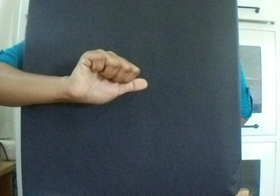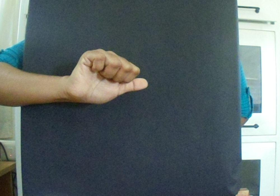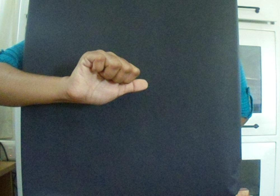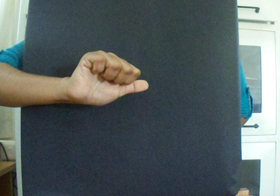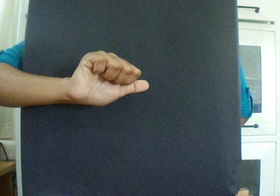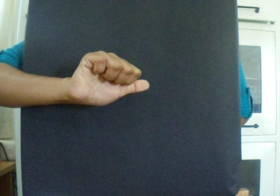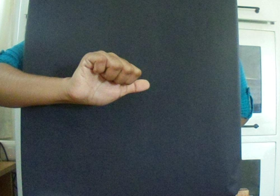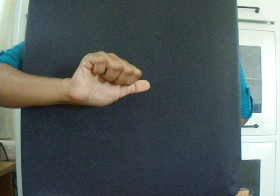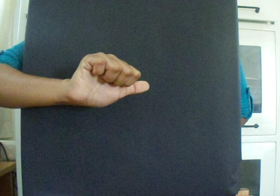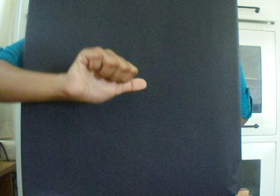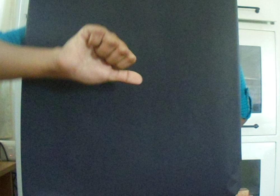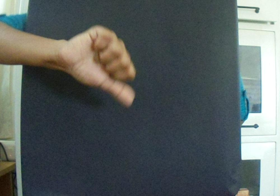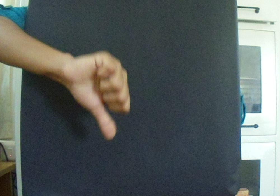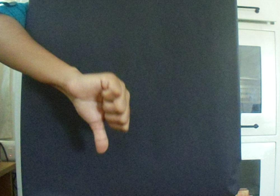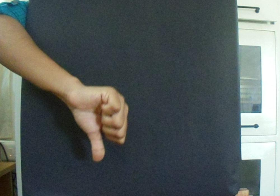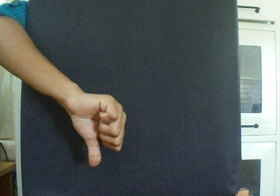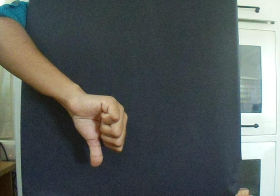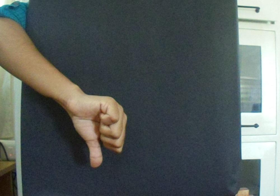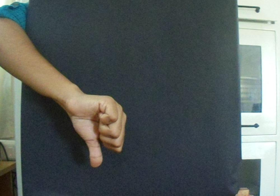lose